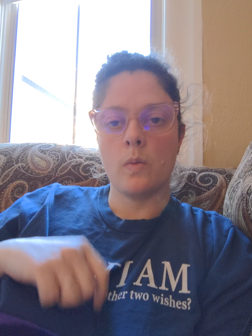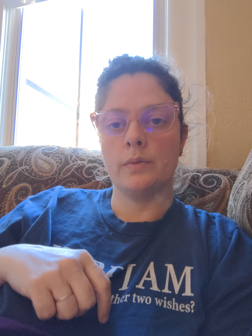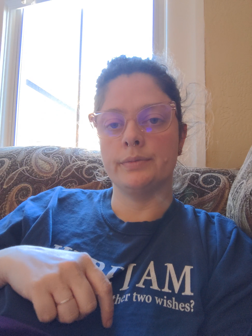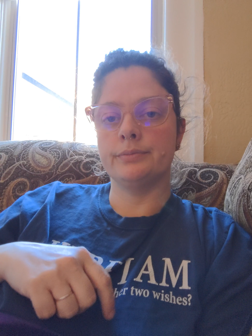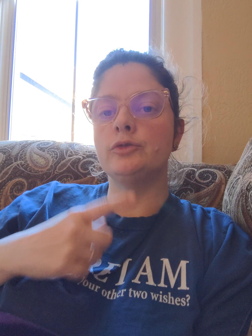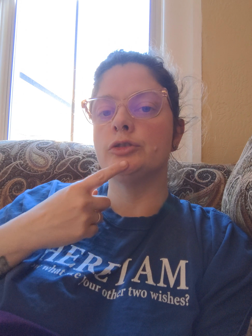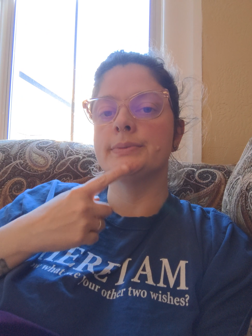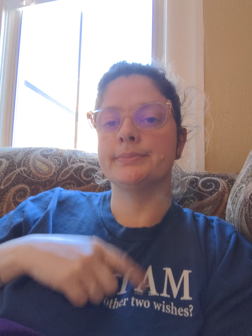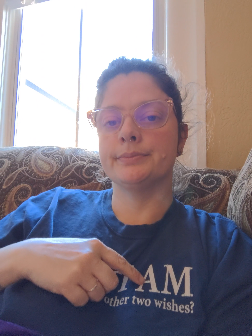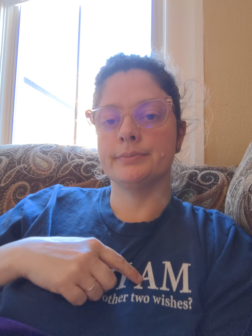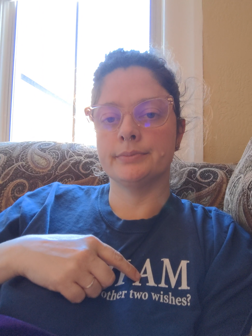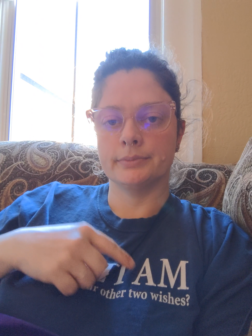chin